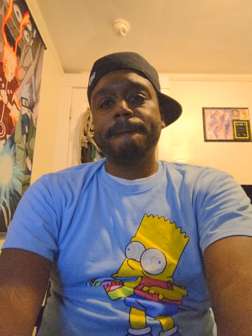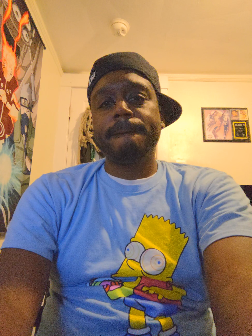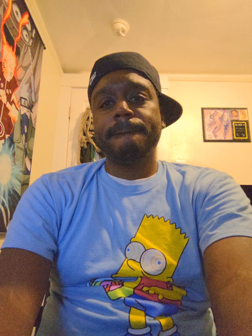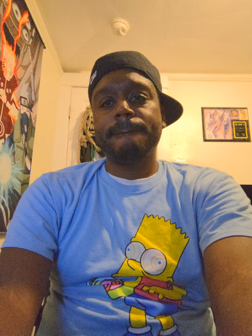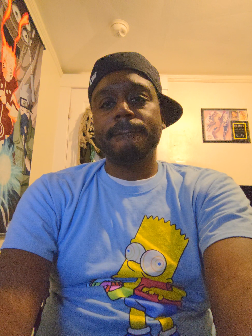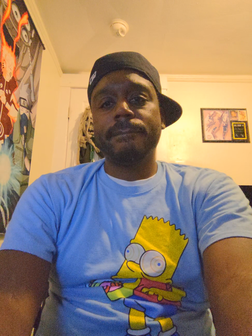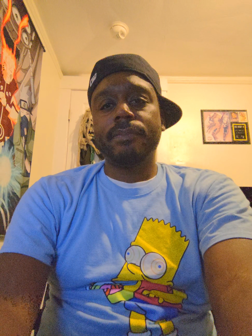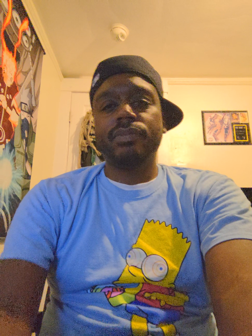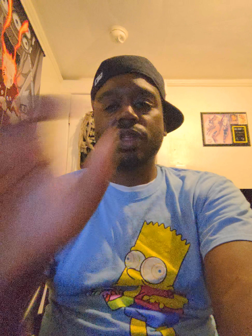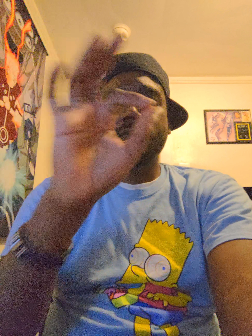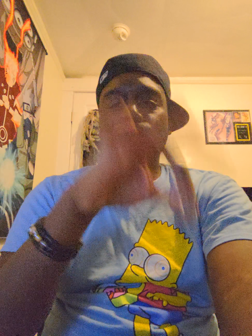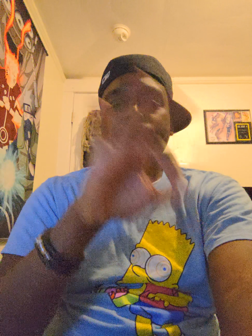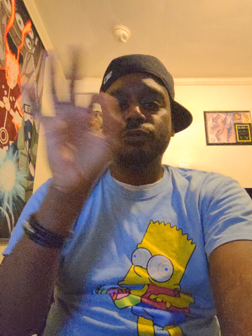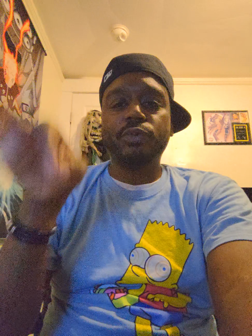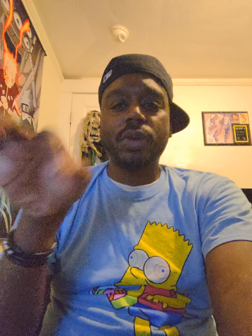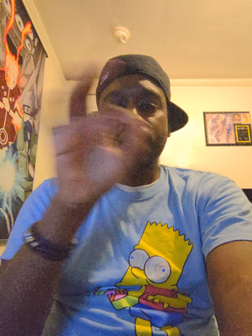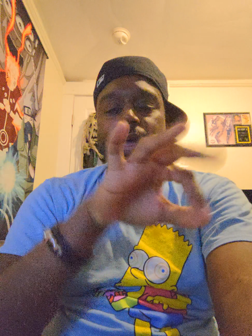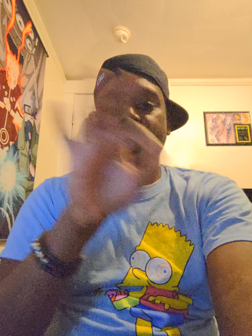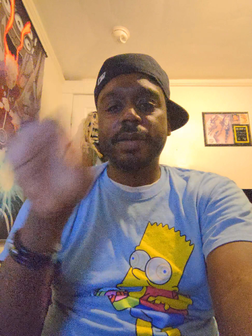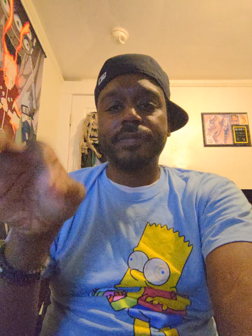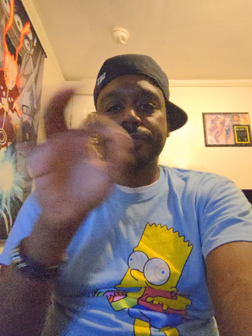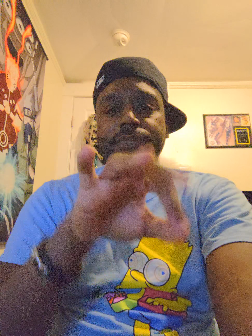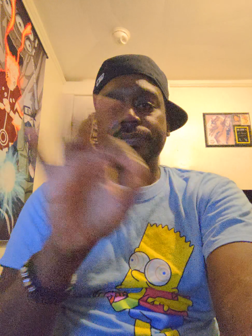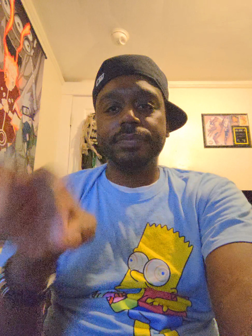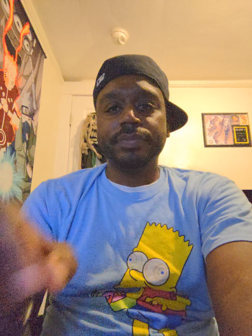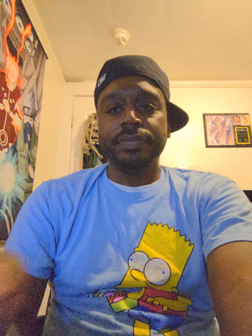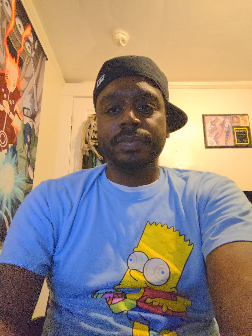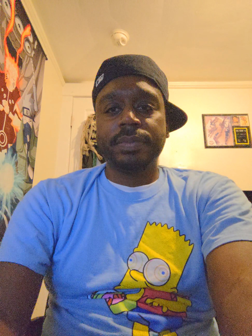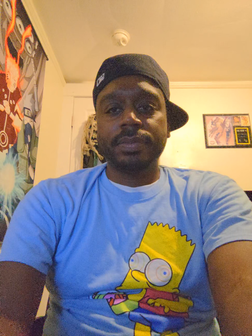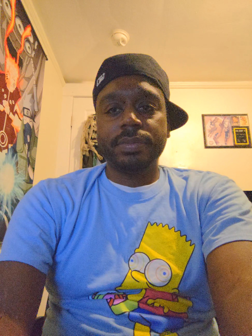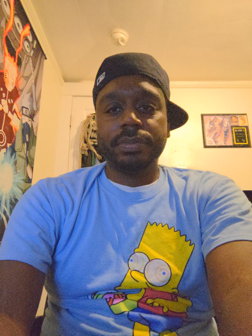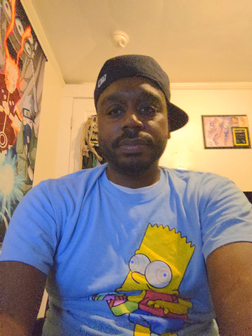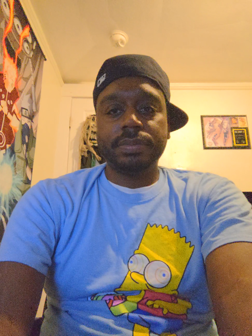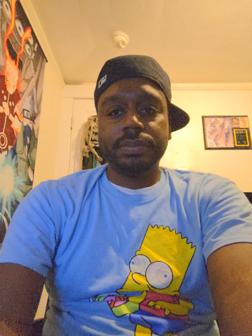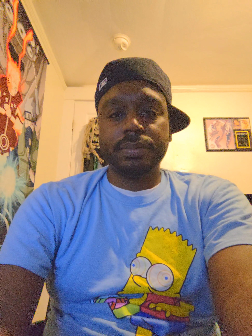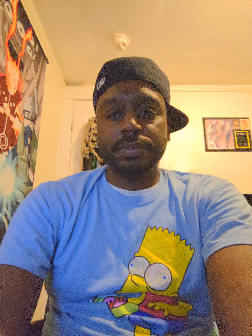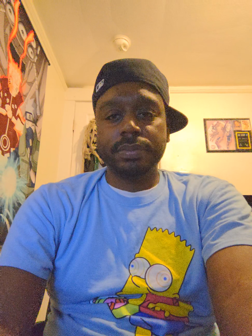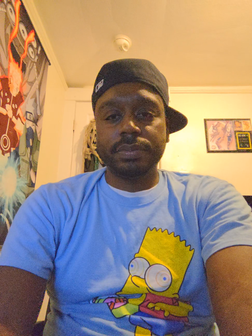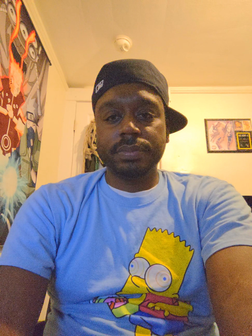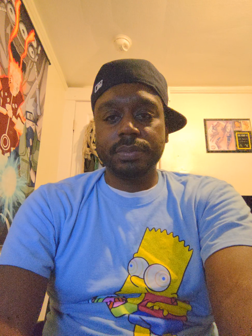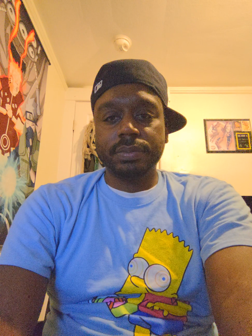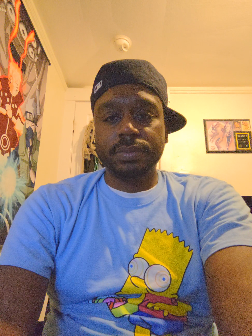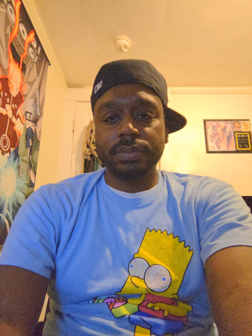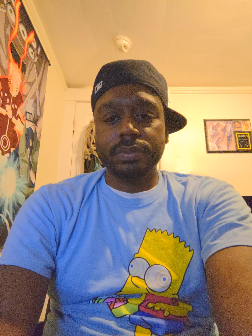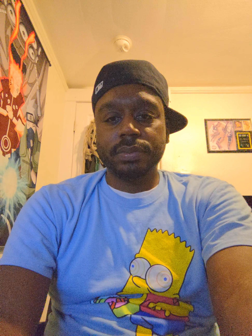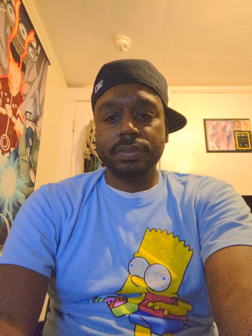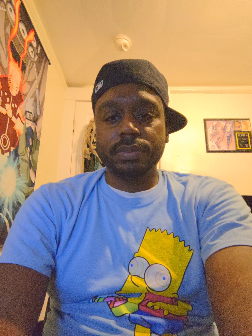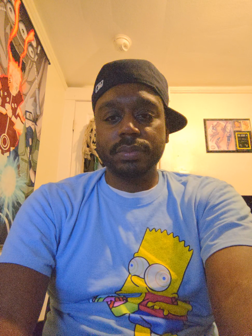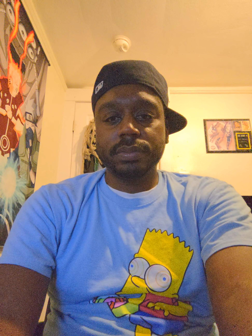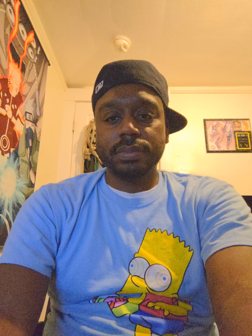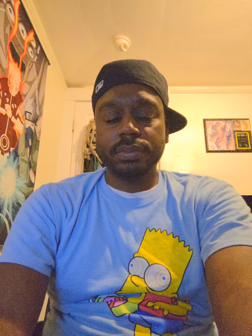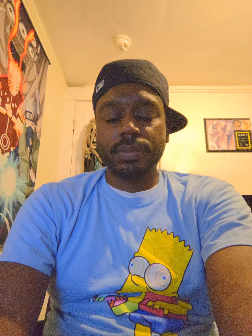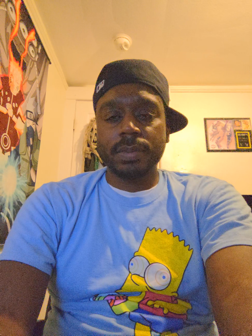french fries